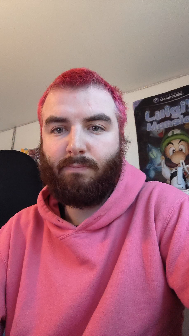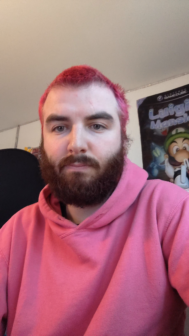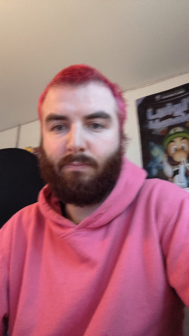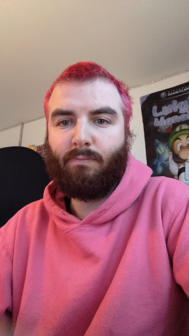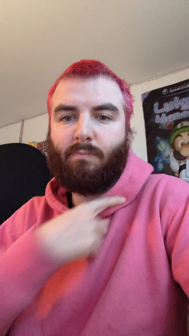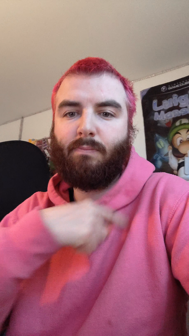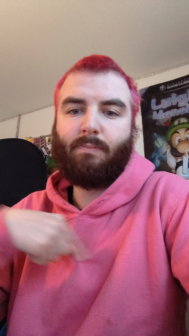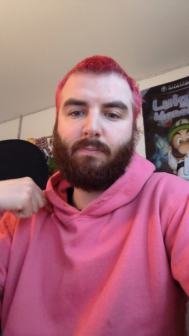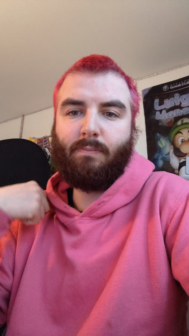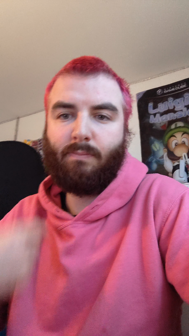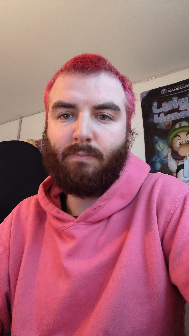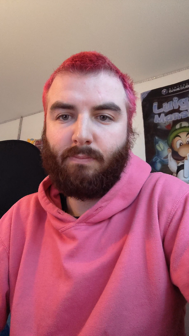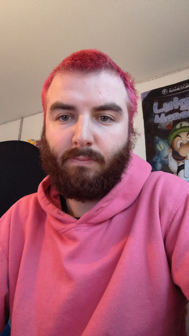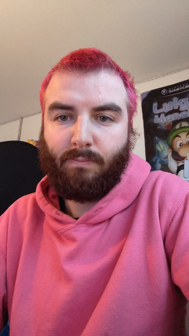necklace